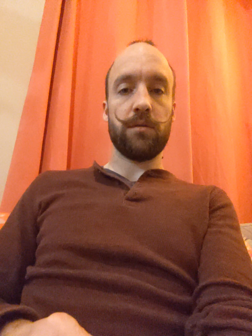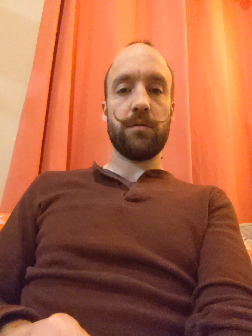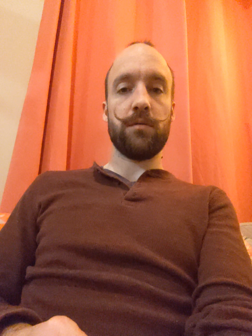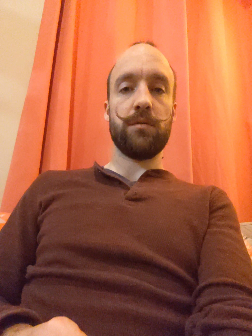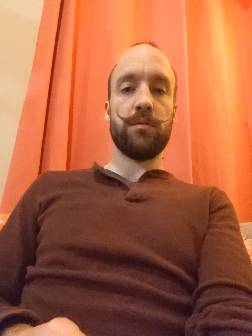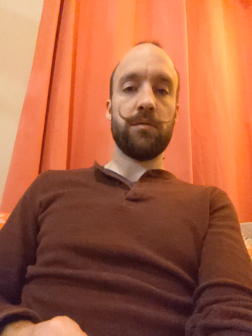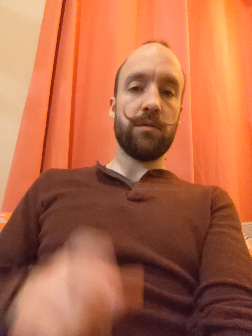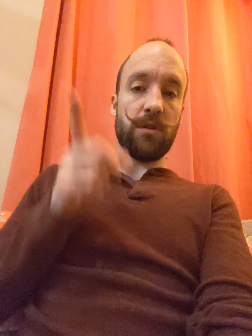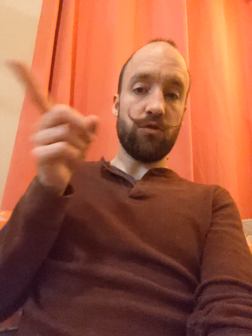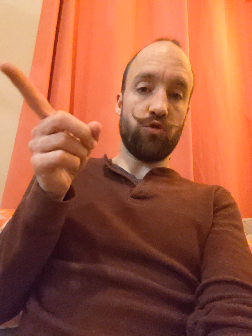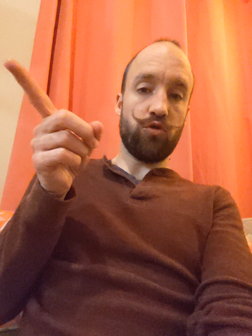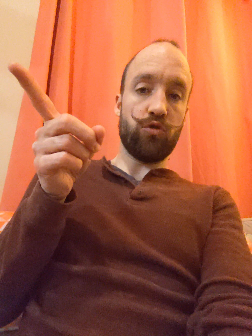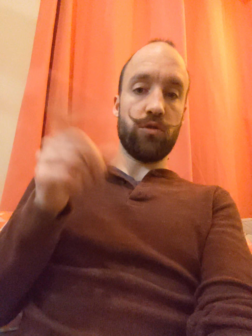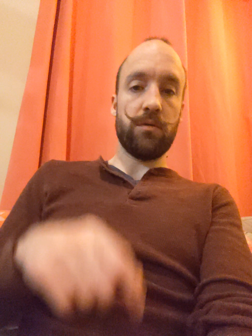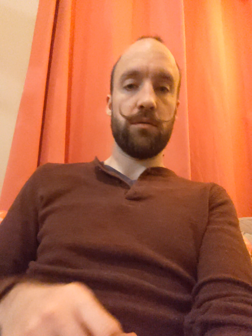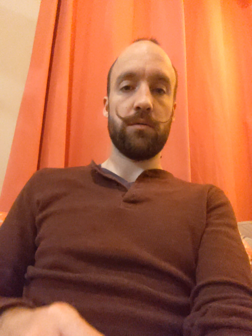he/she/it